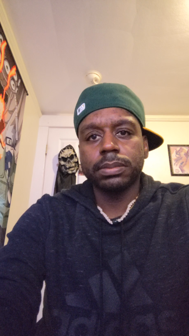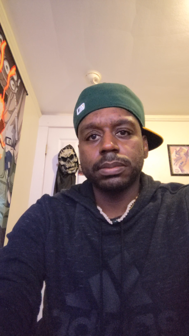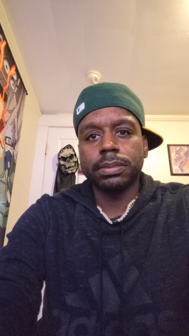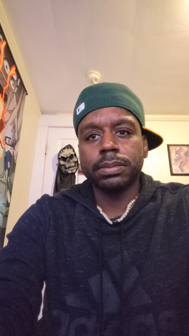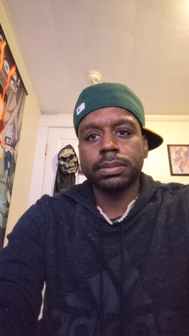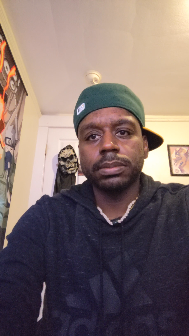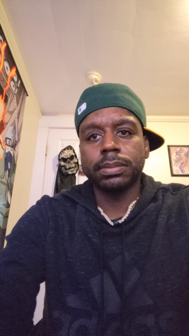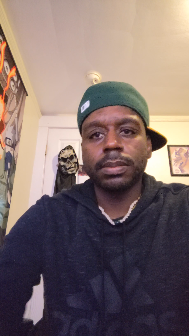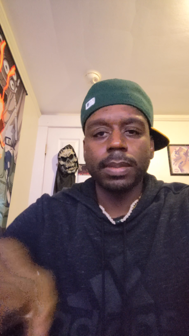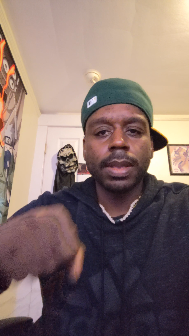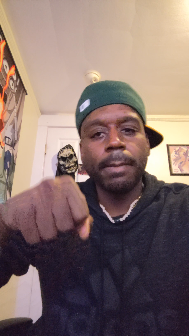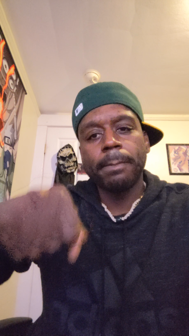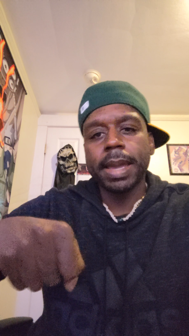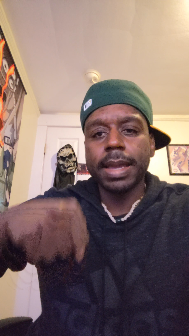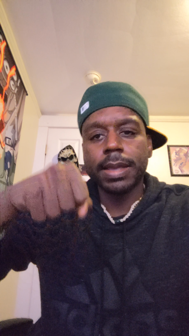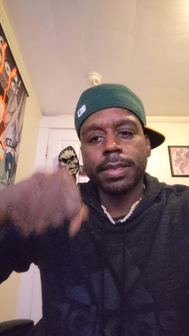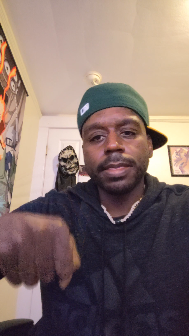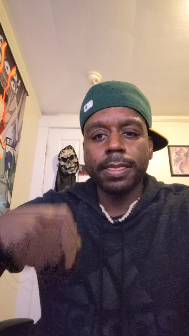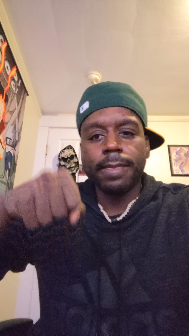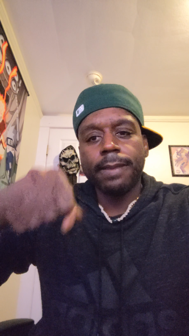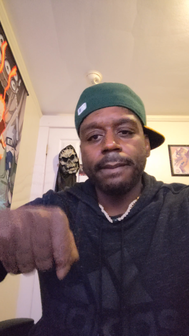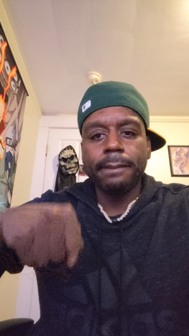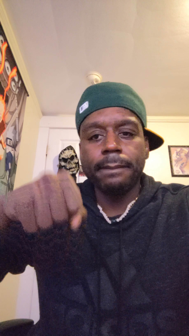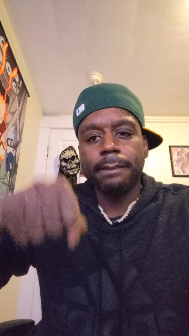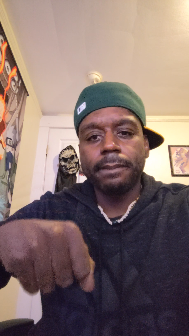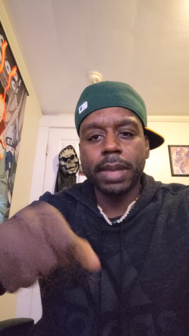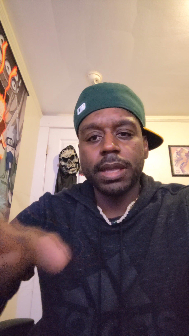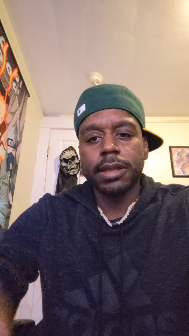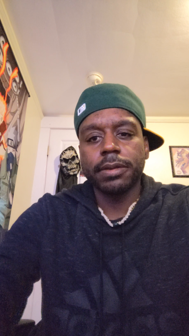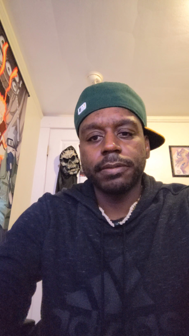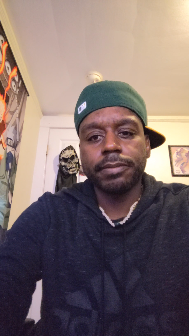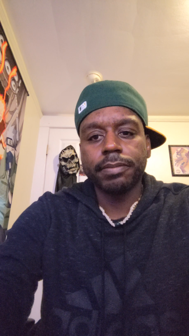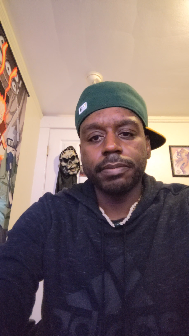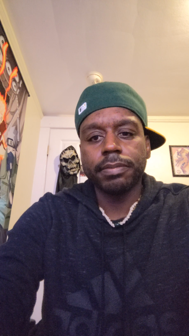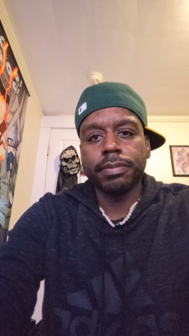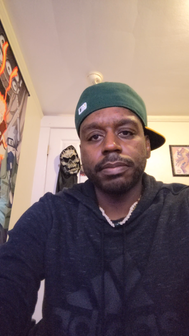bicycle